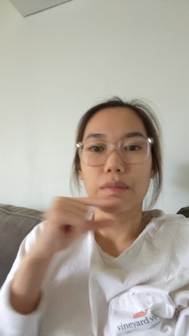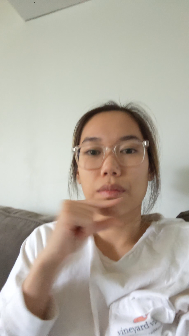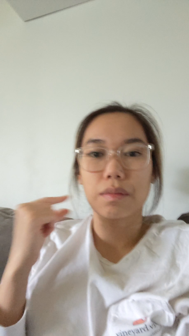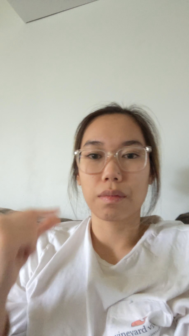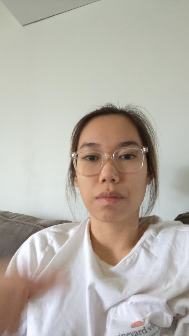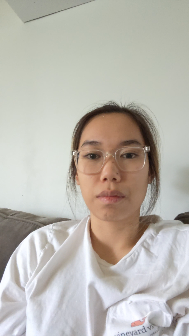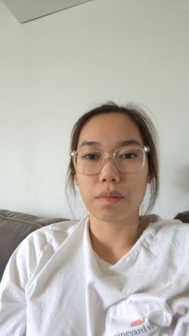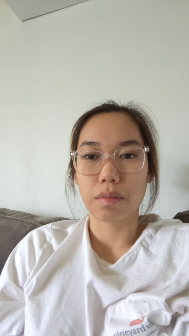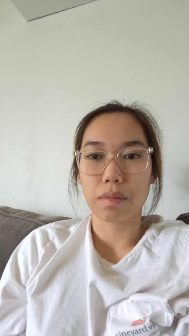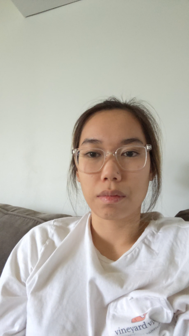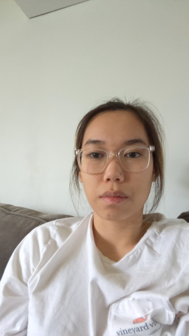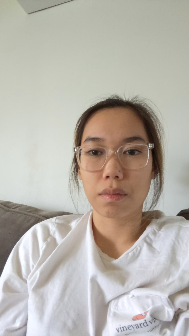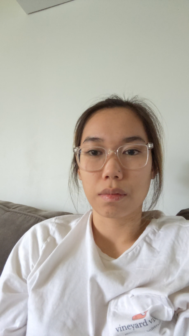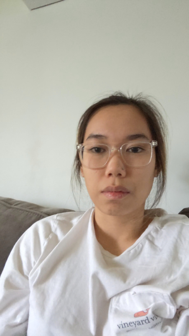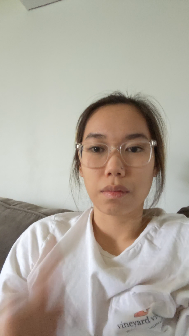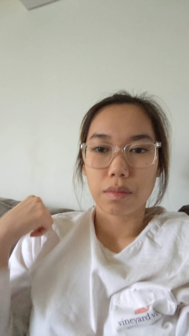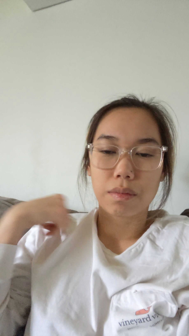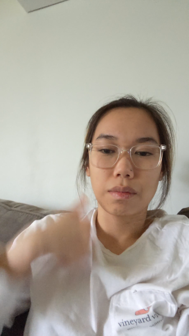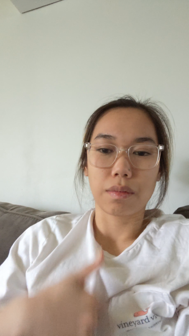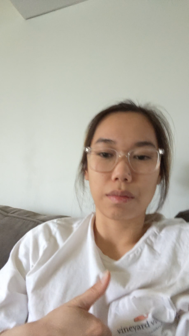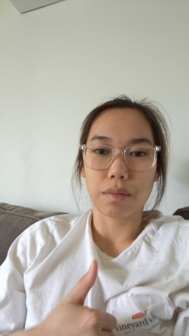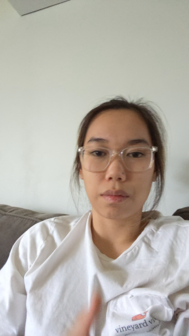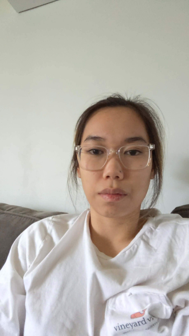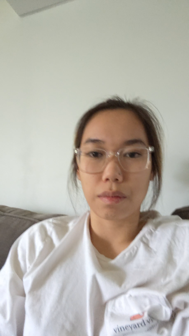coats